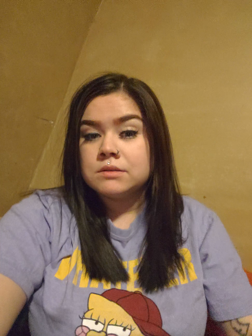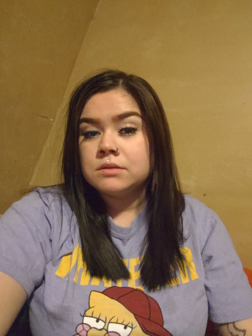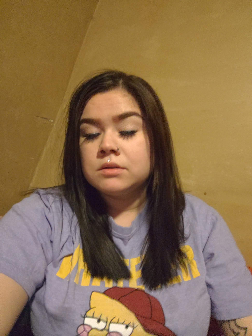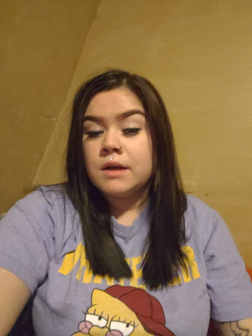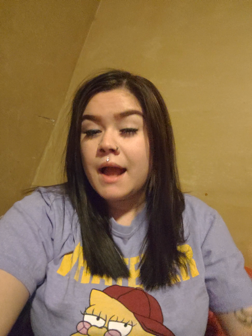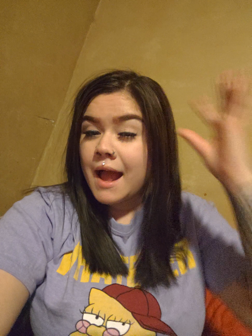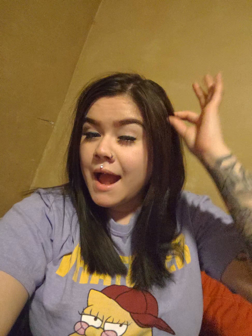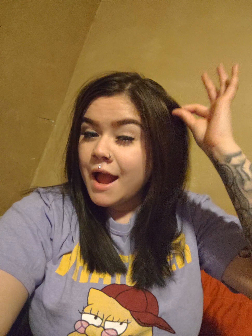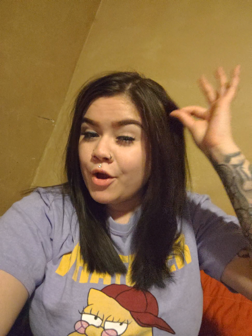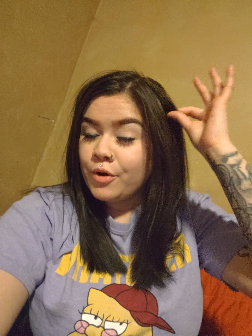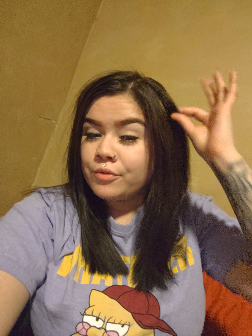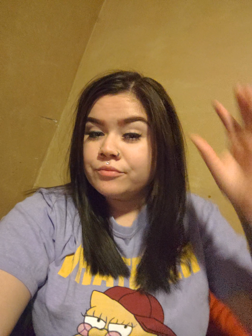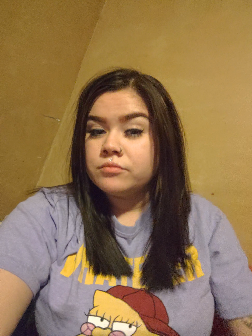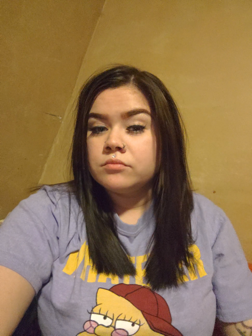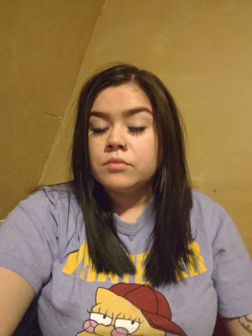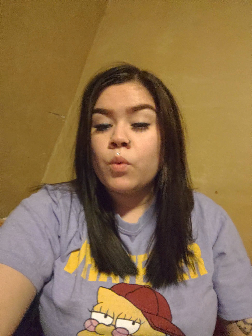hair